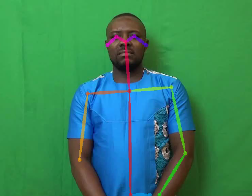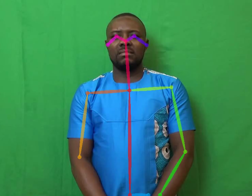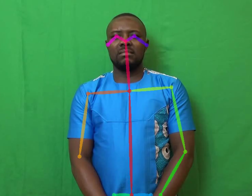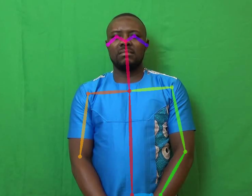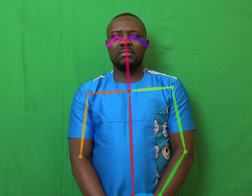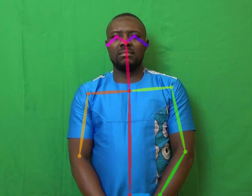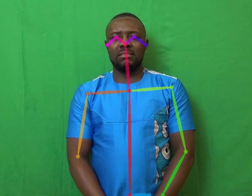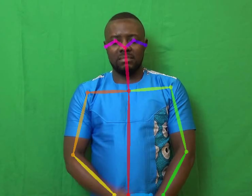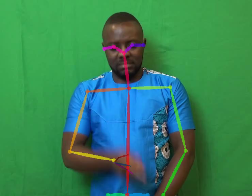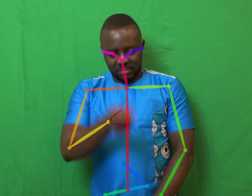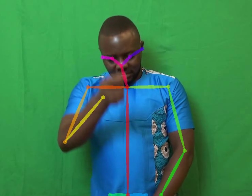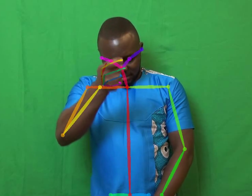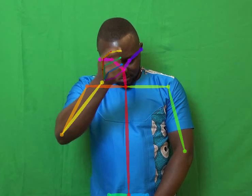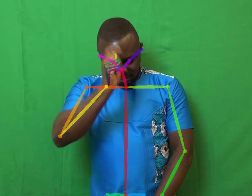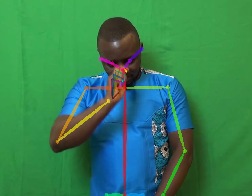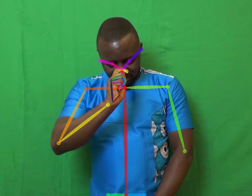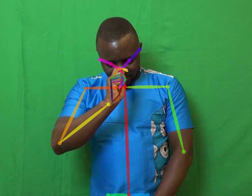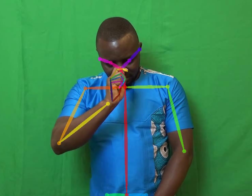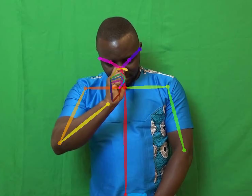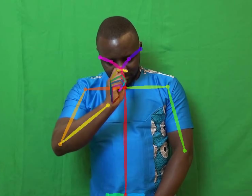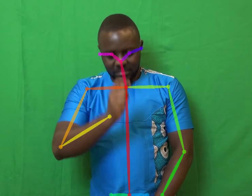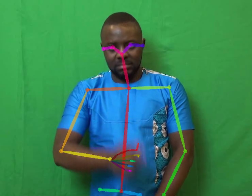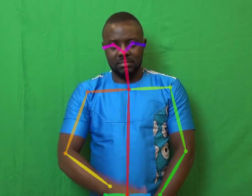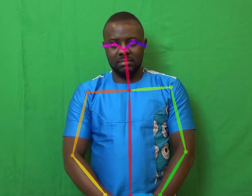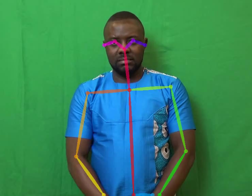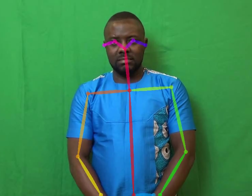cap